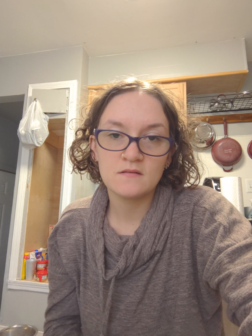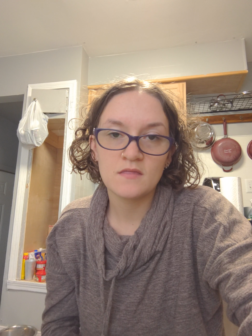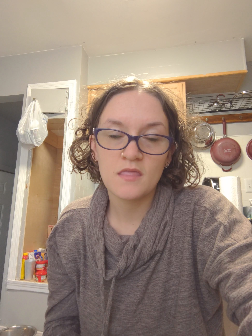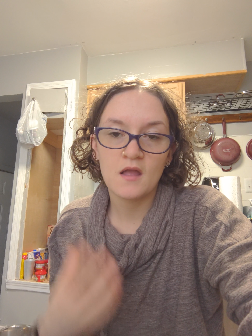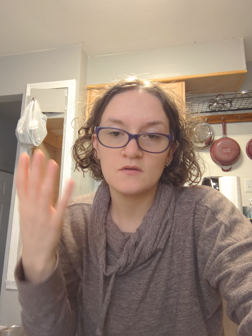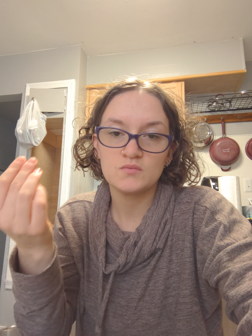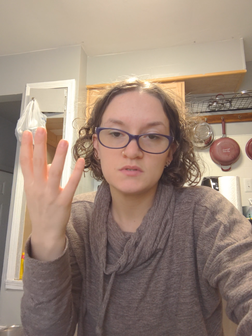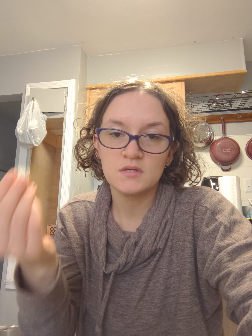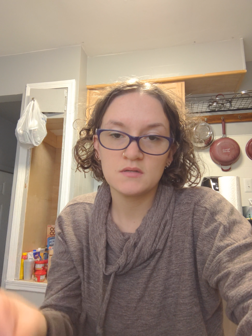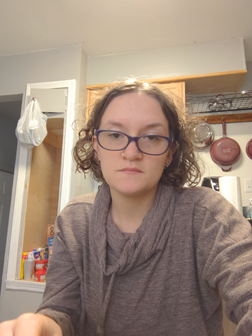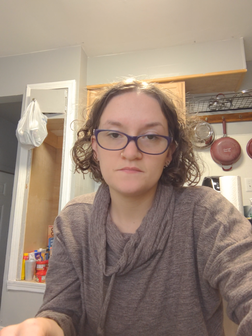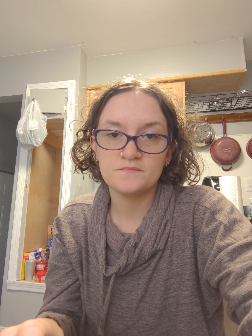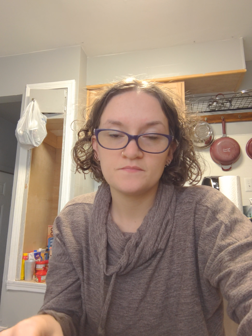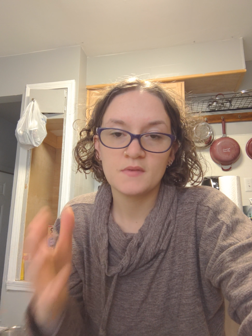outside